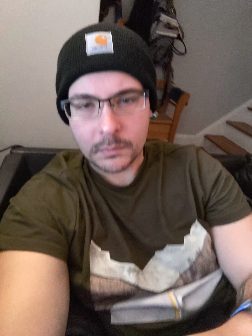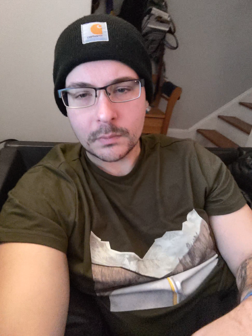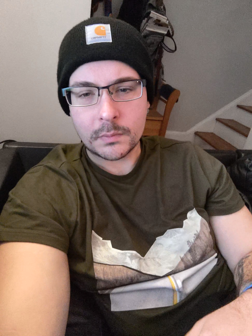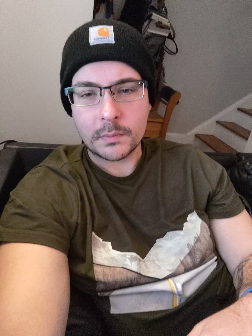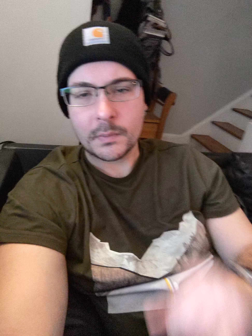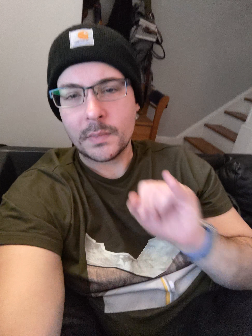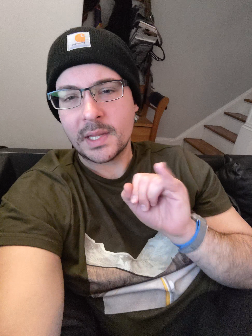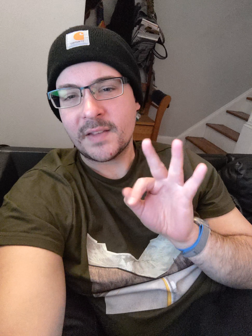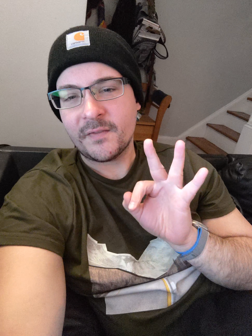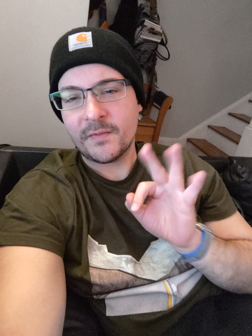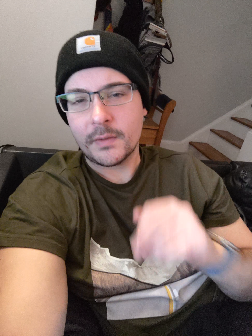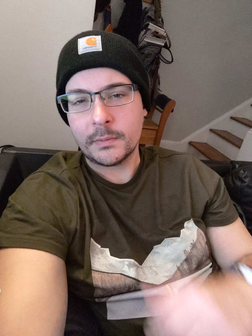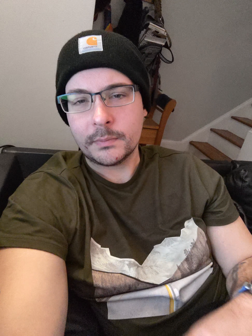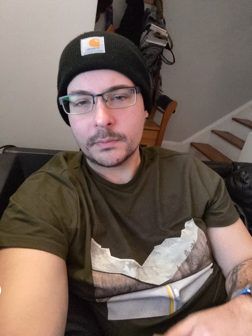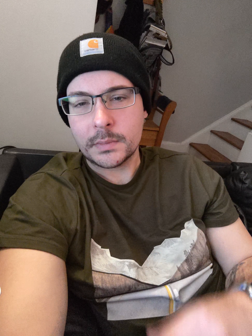if